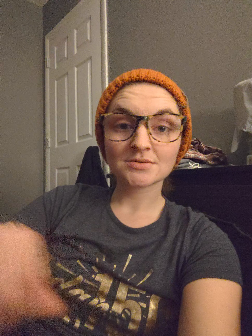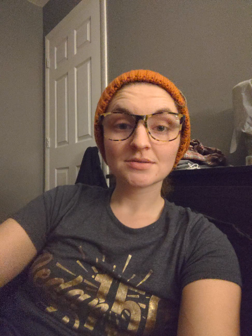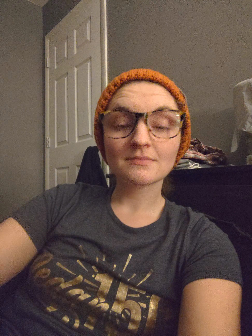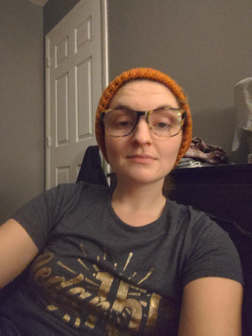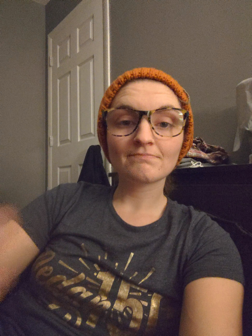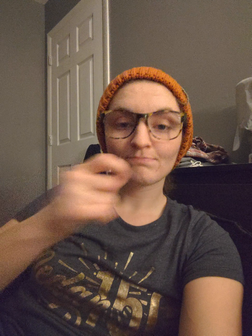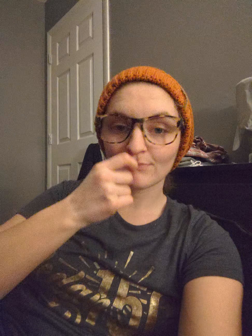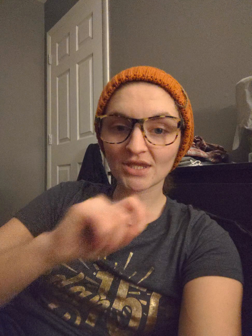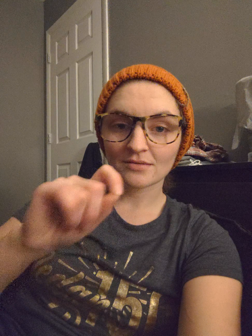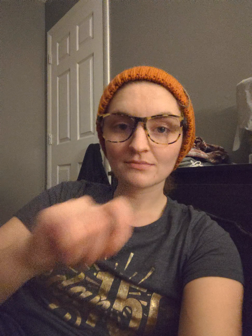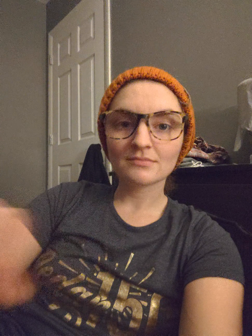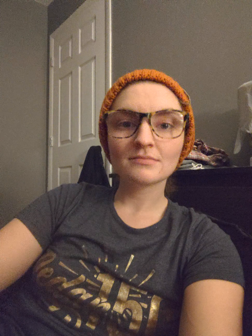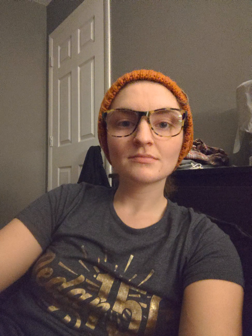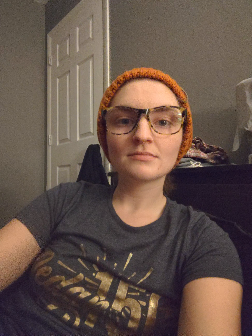pen